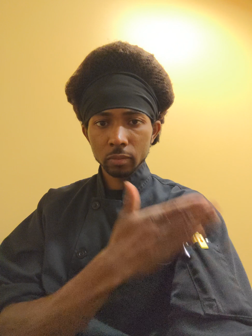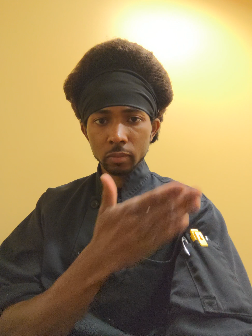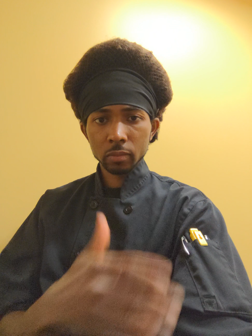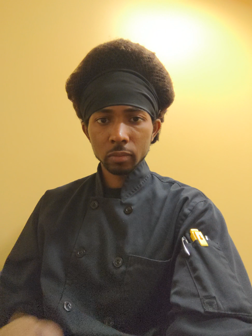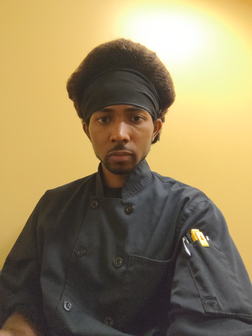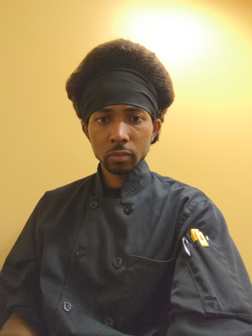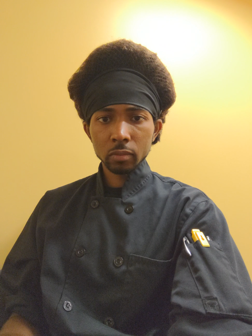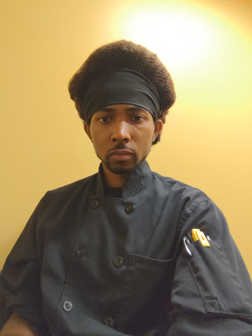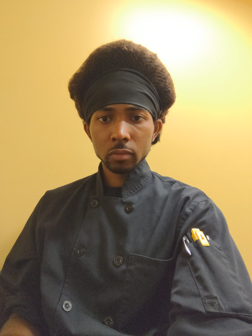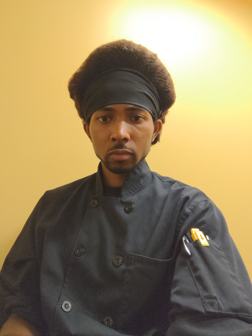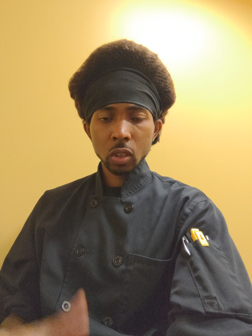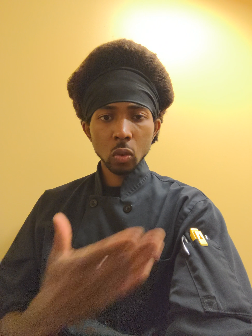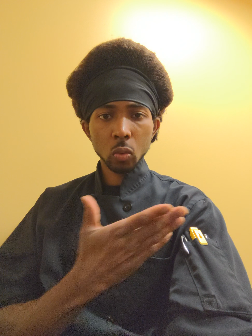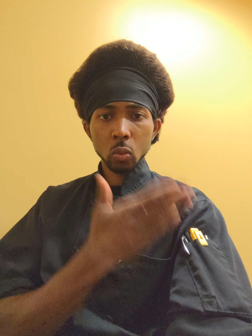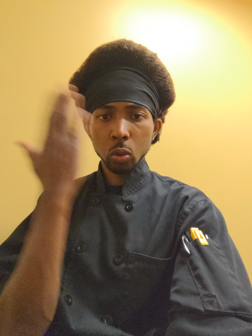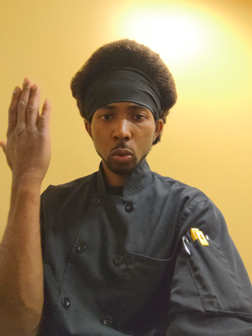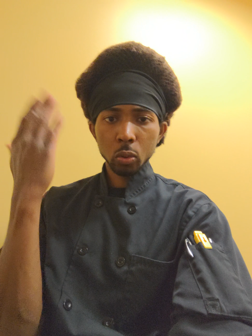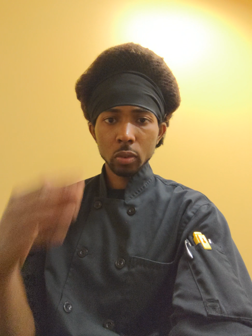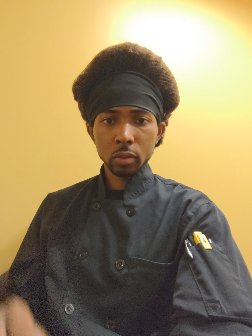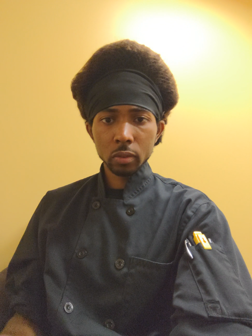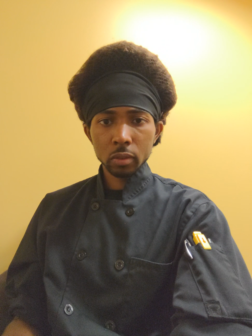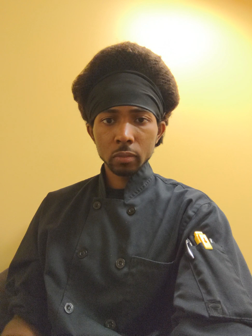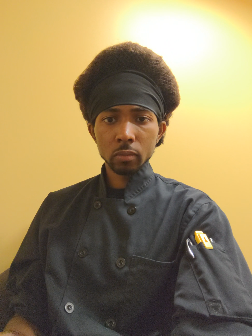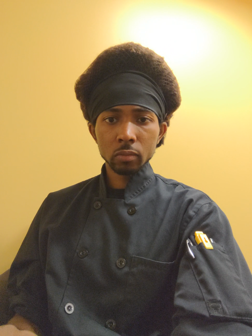all gone